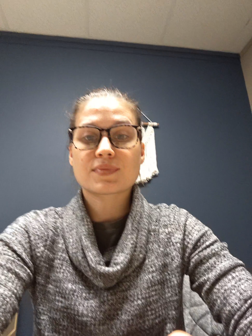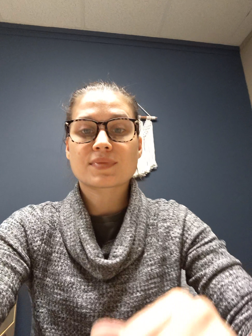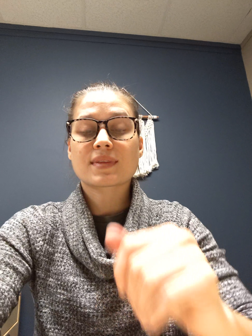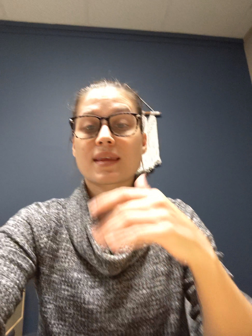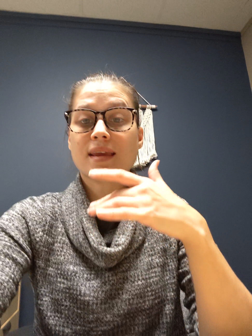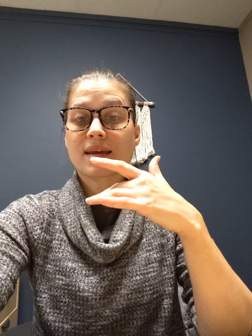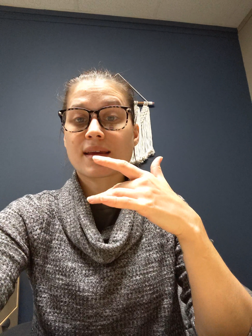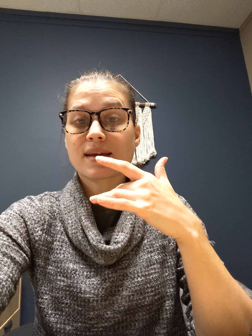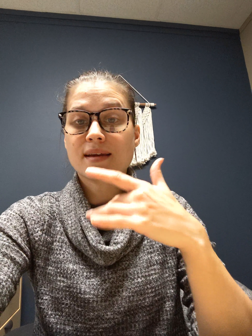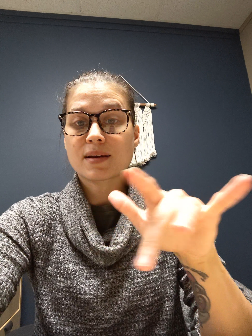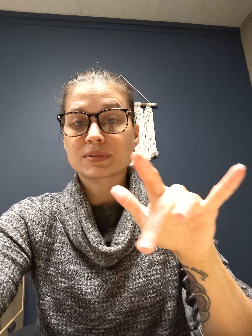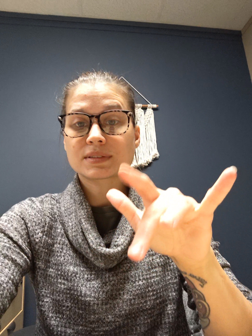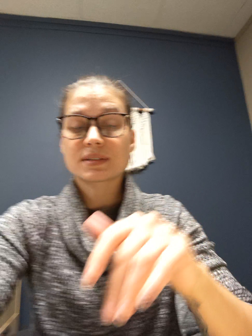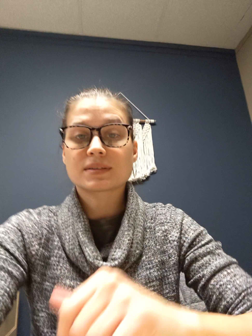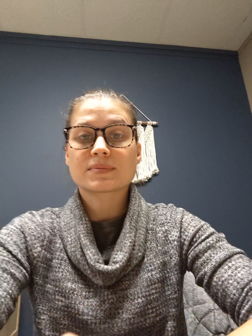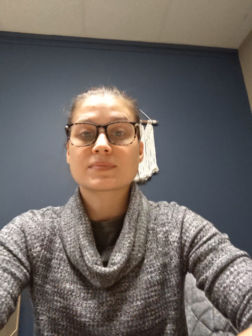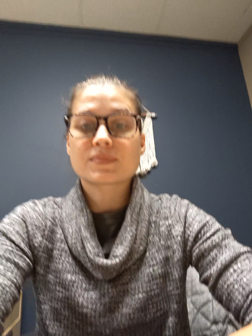empty